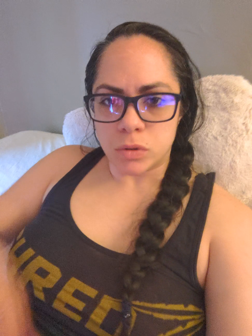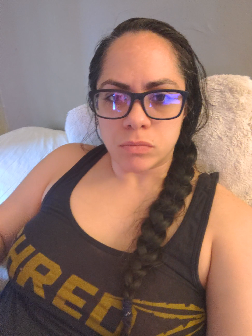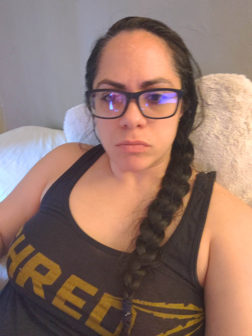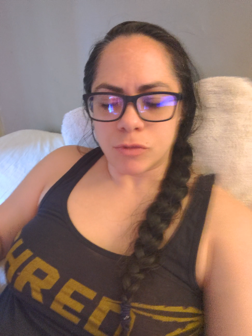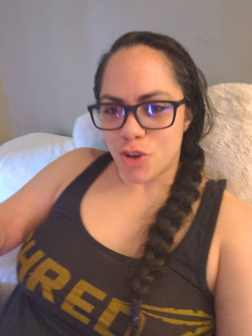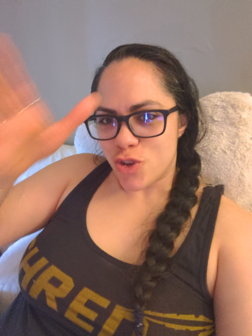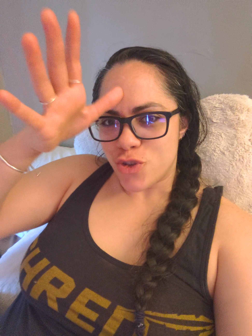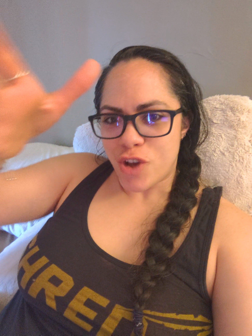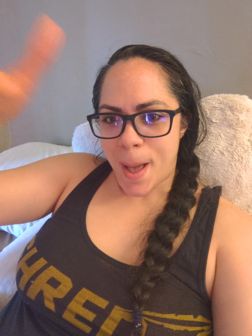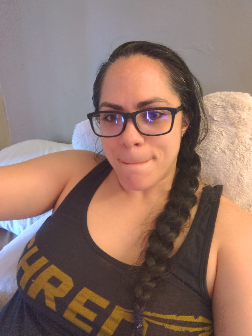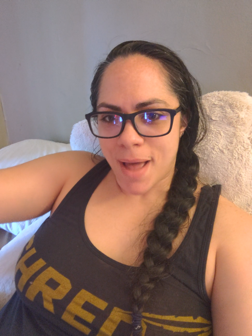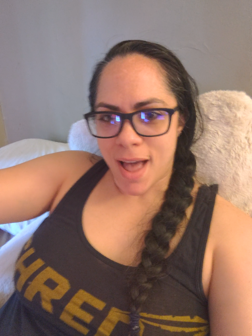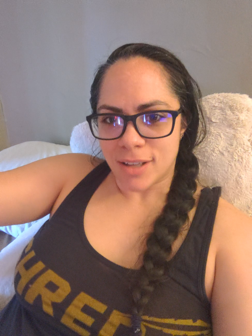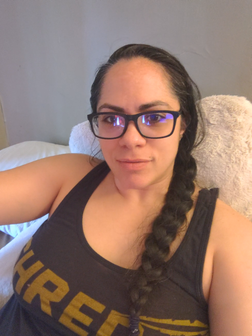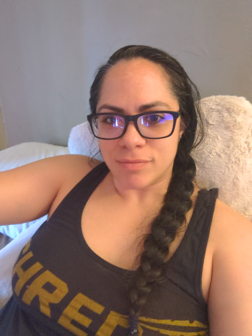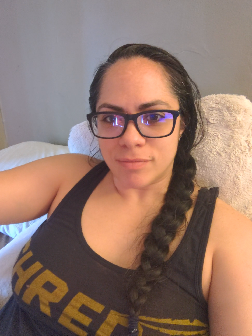grandpa